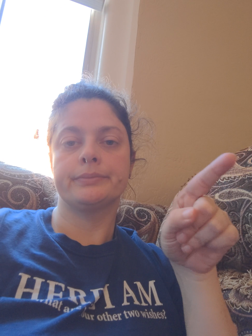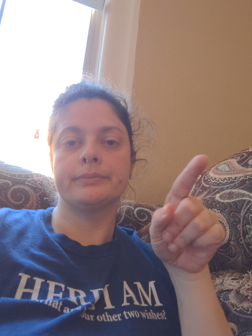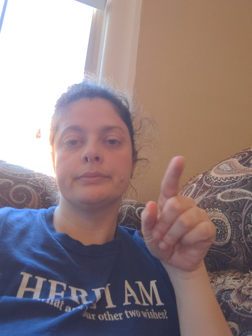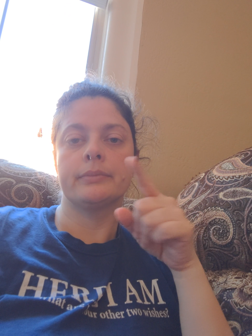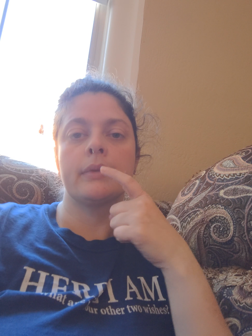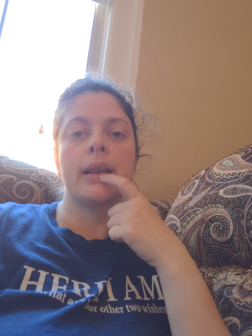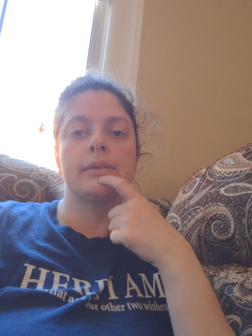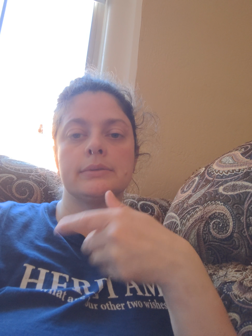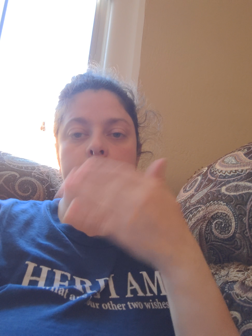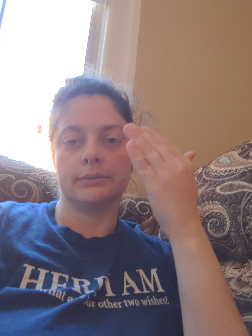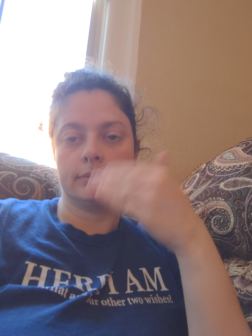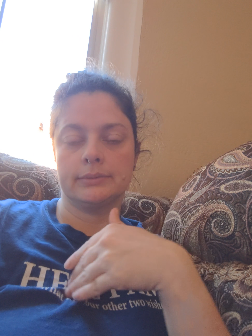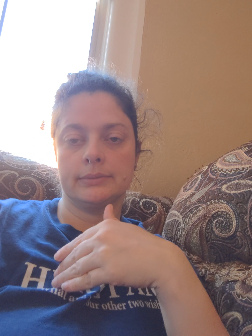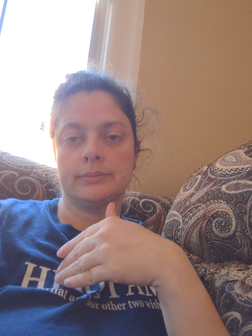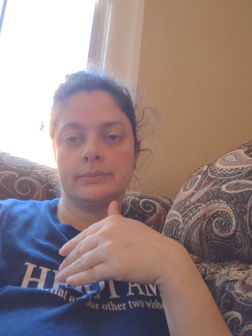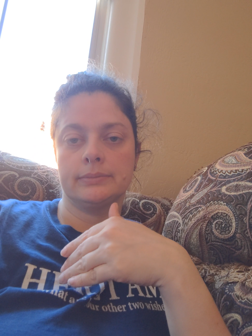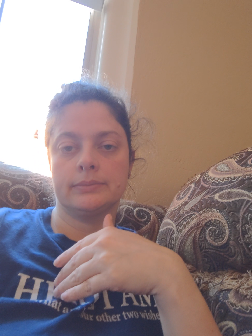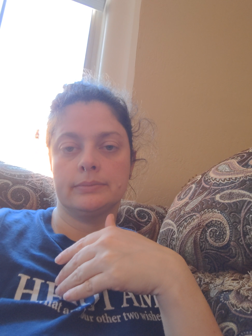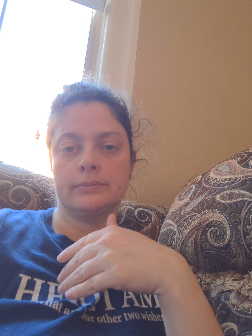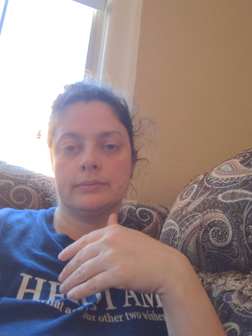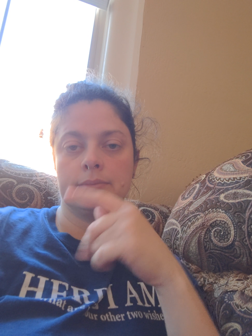window